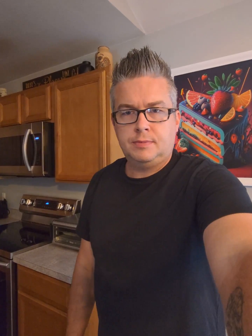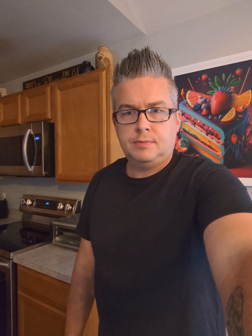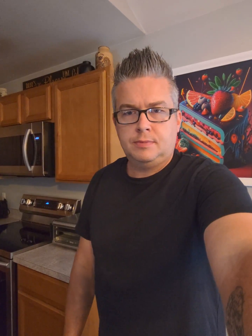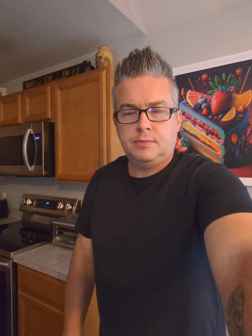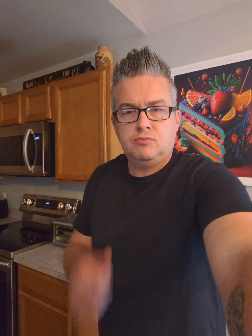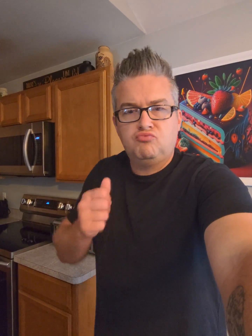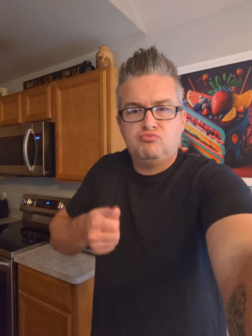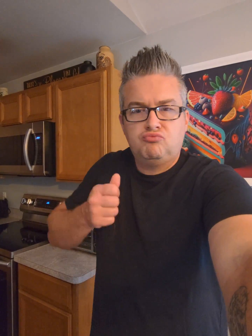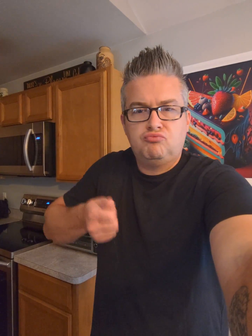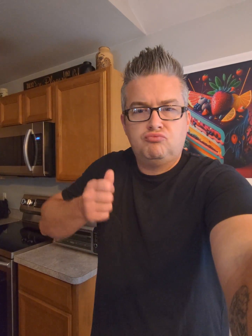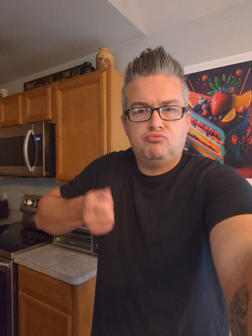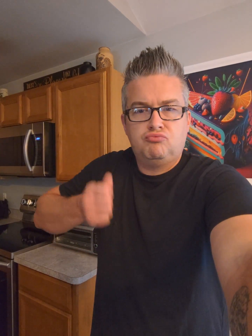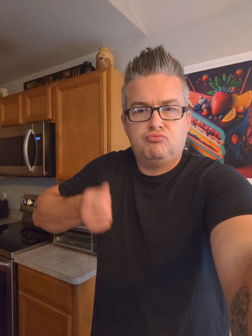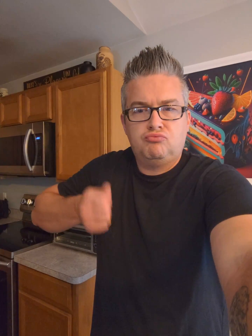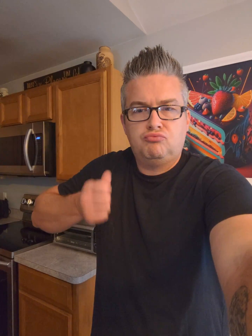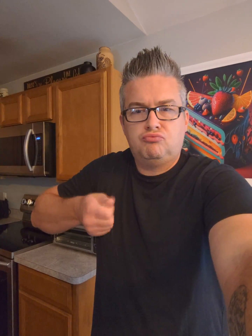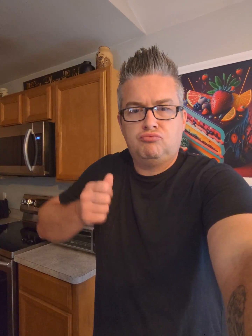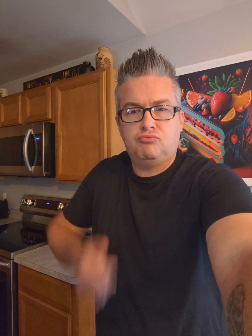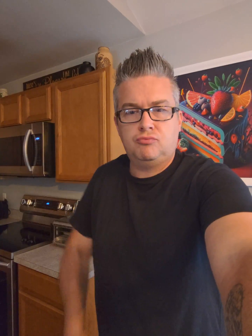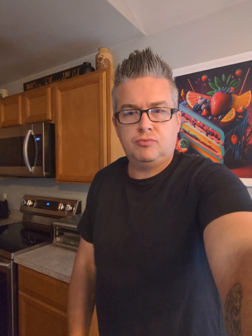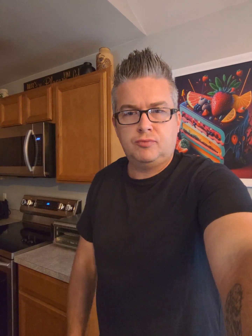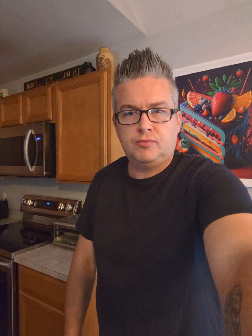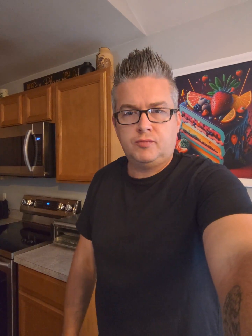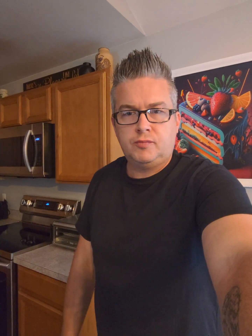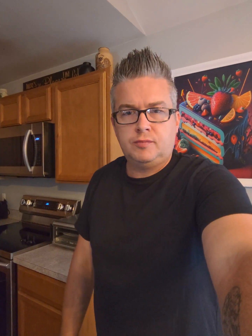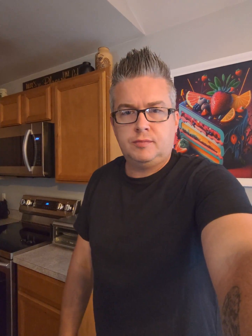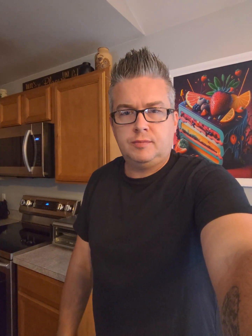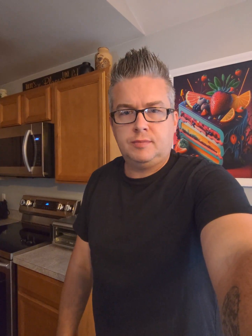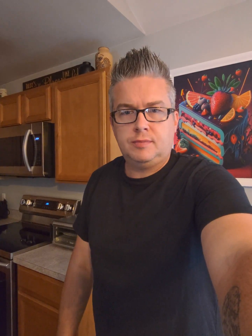cart